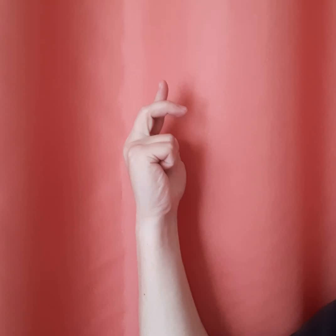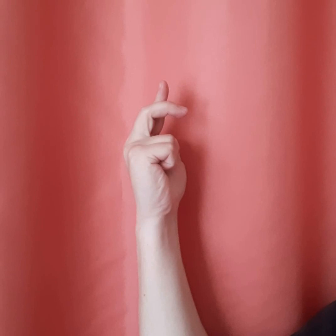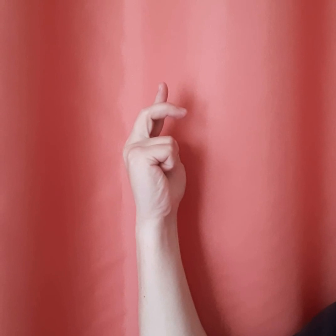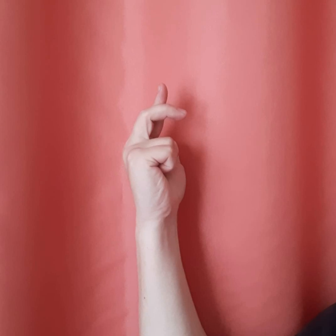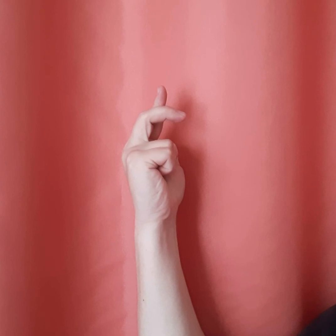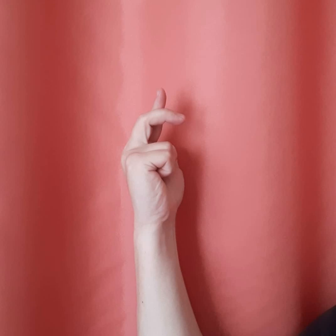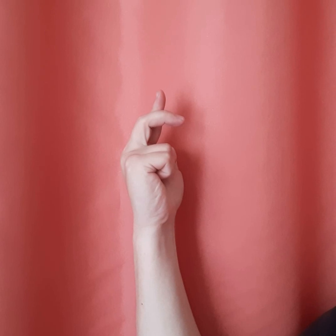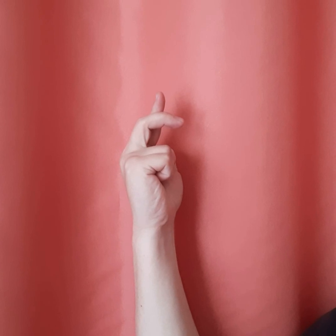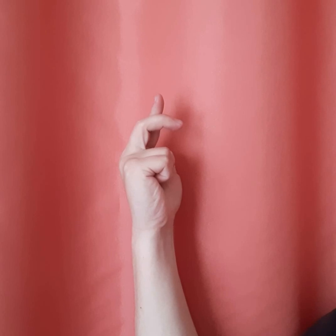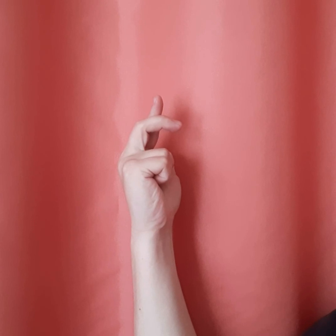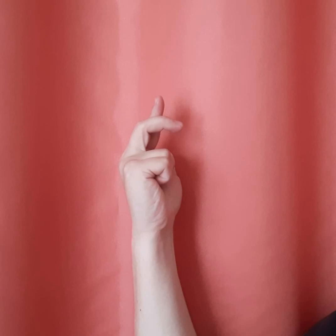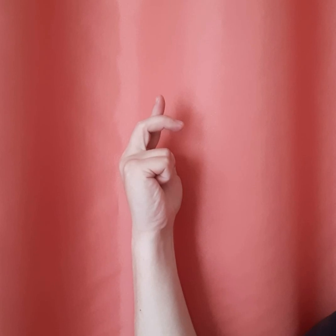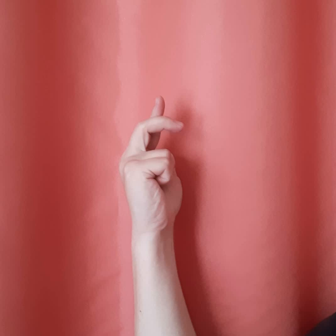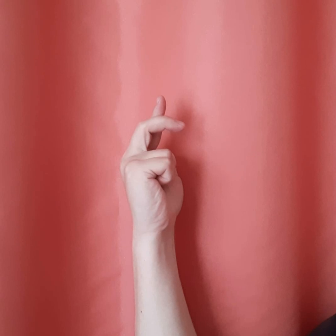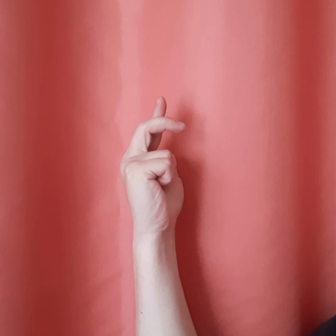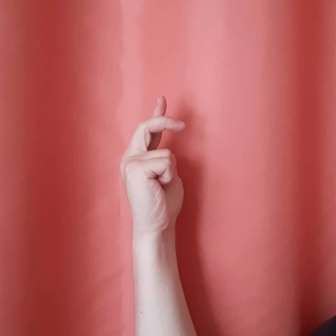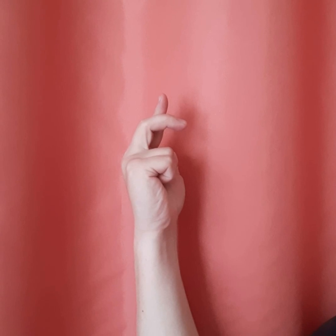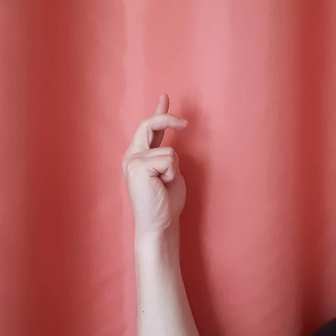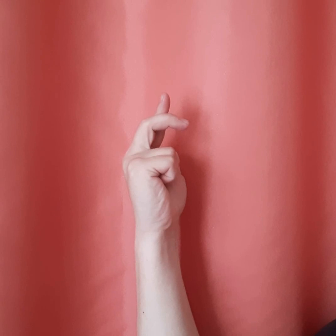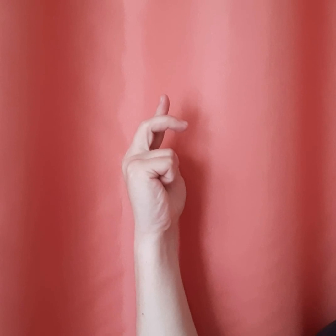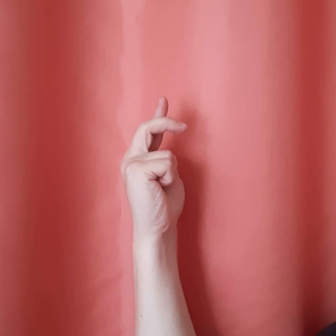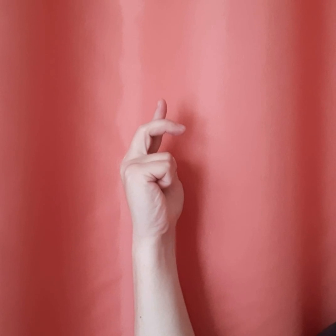Б